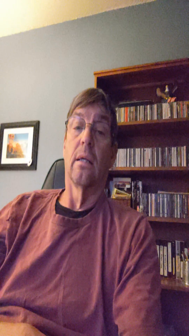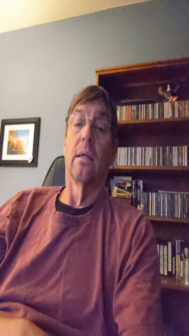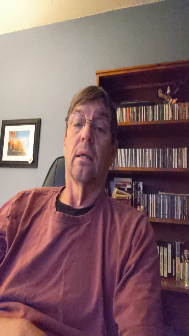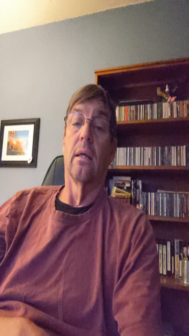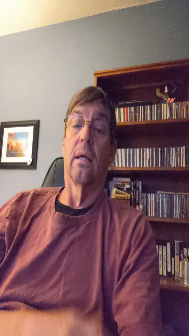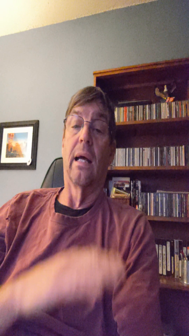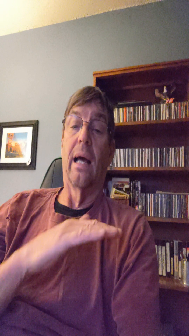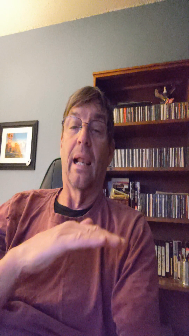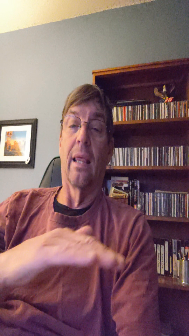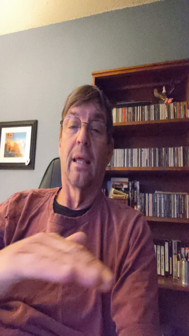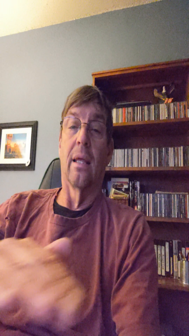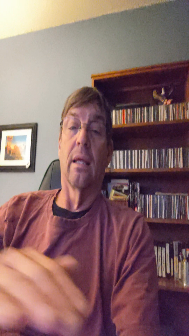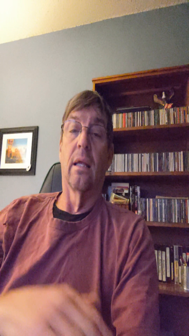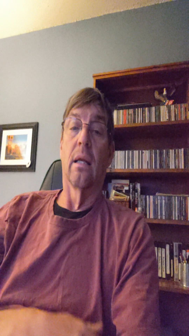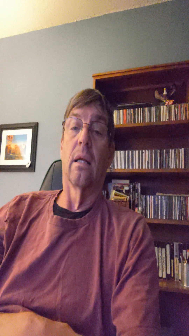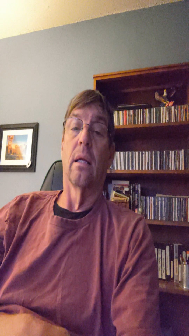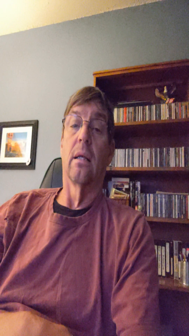clean